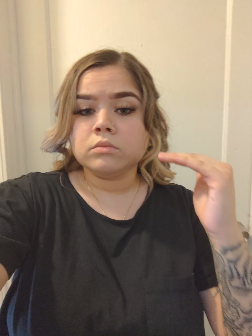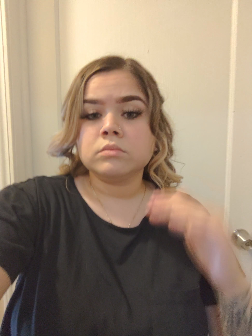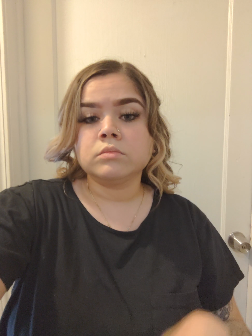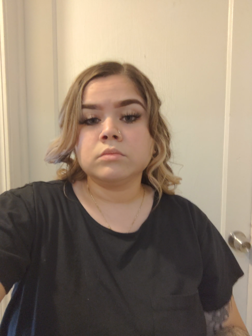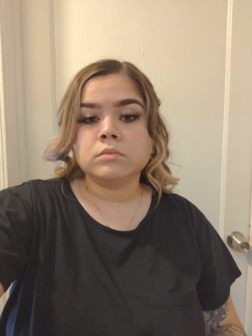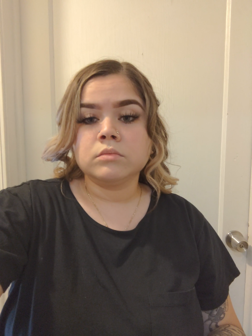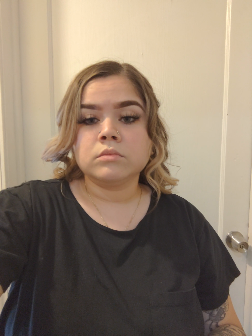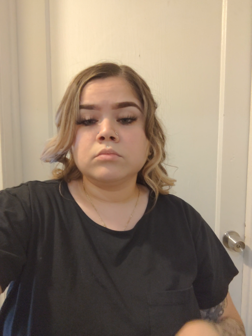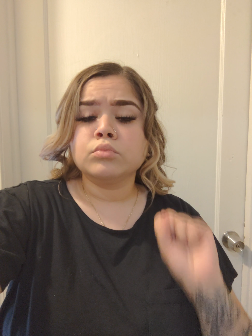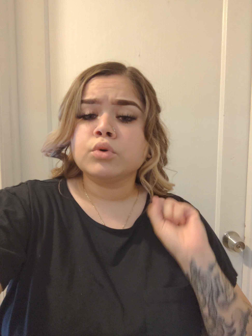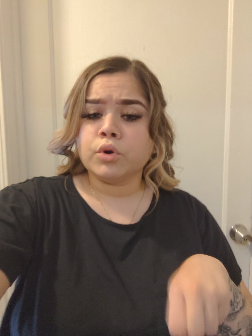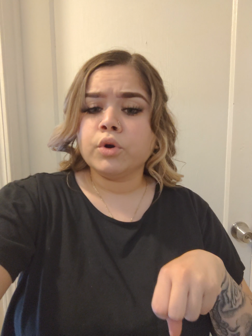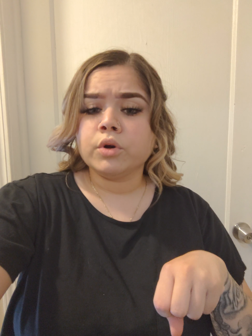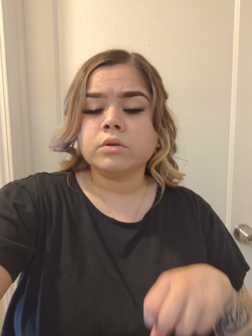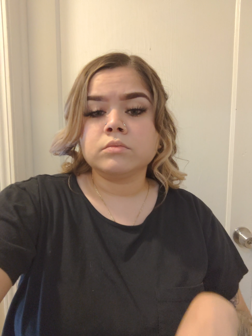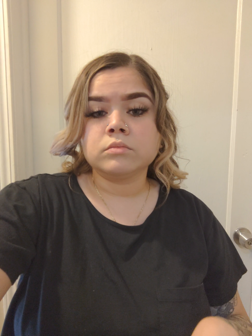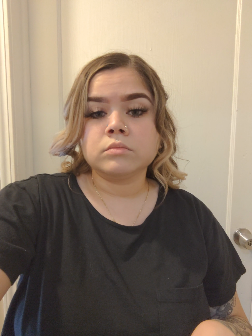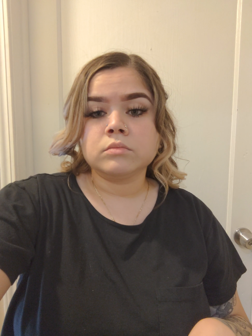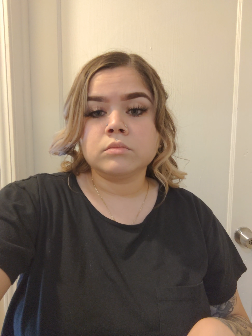could